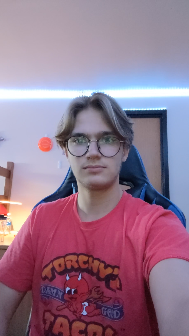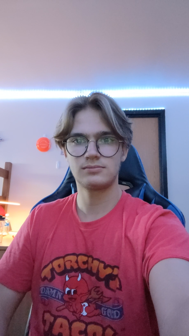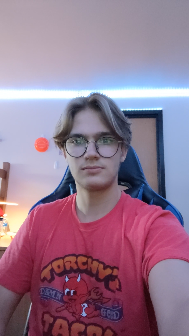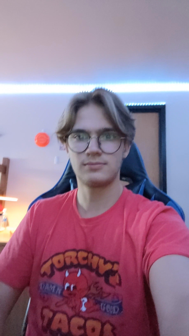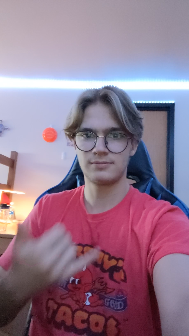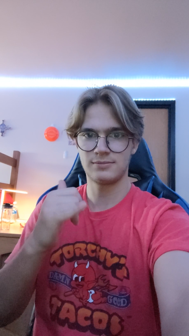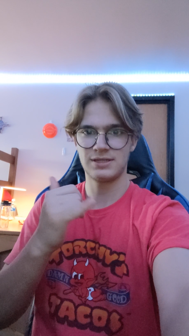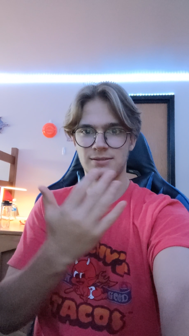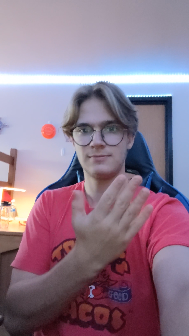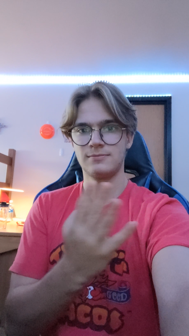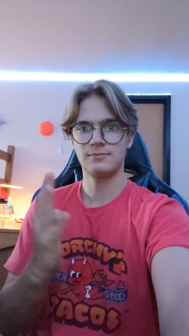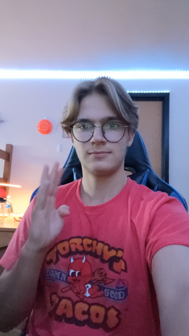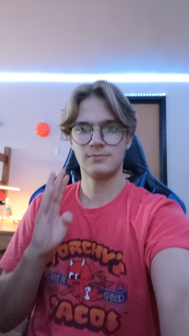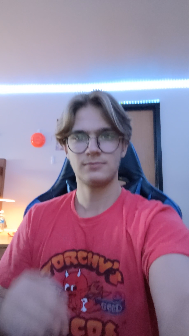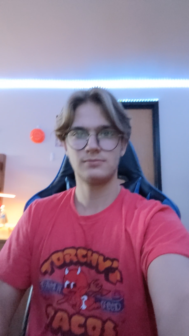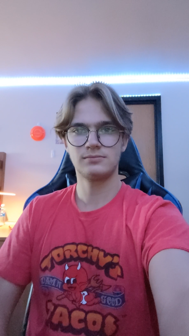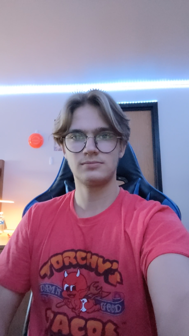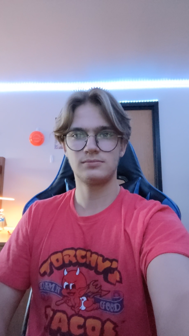playpen